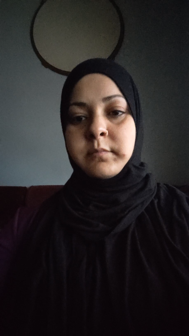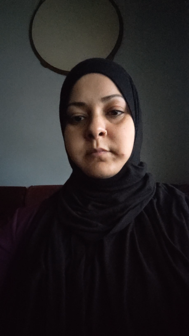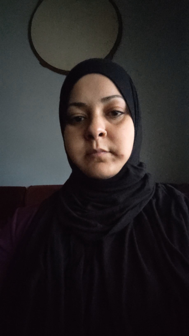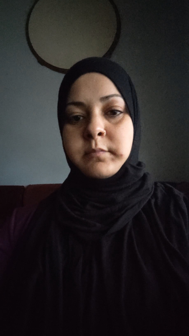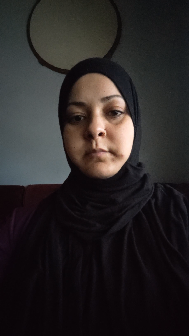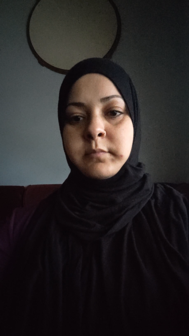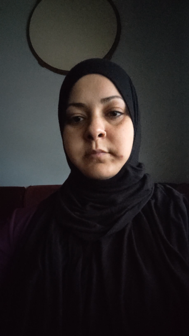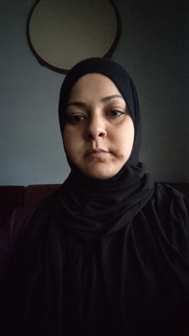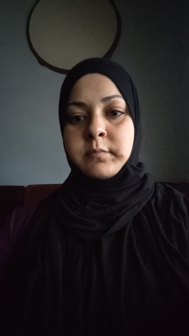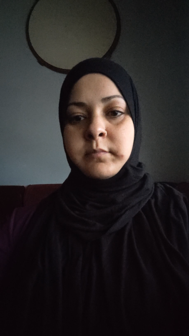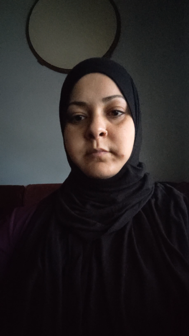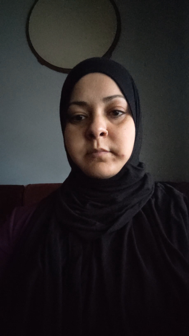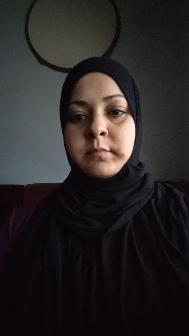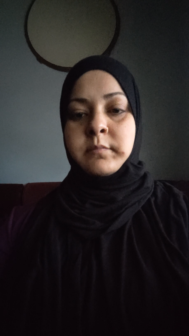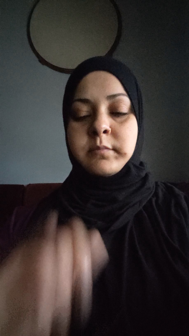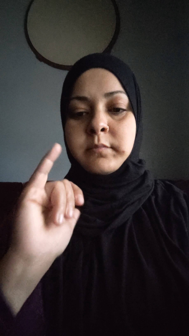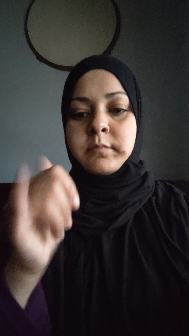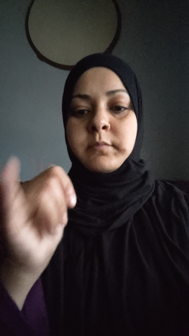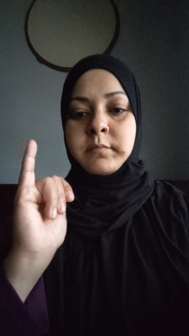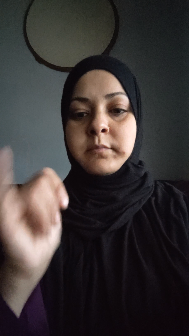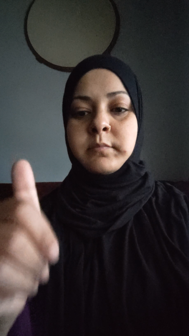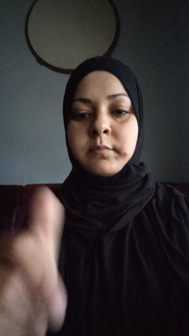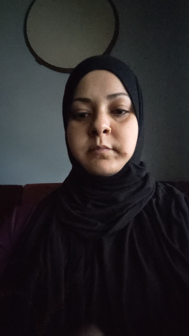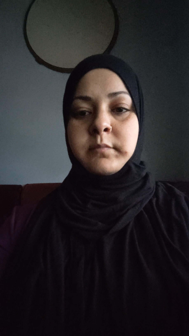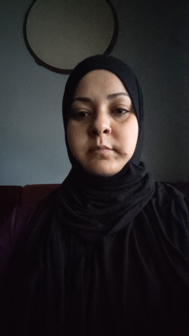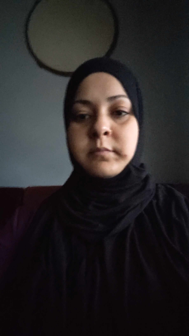rocking chair